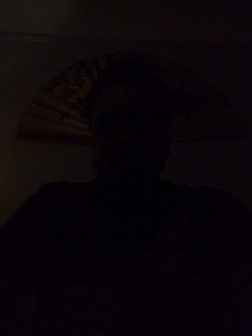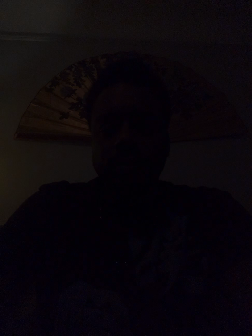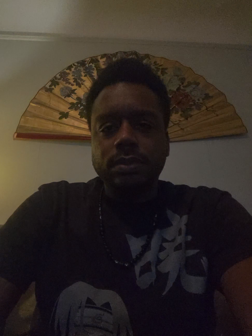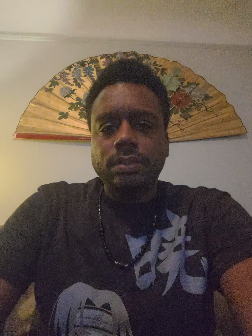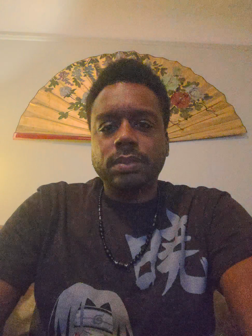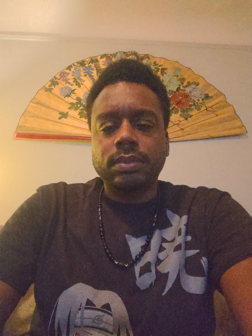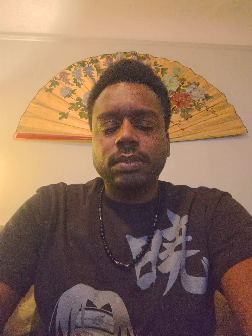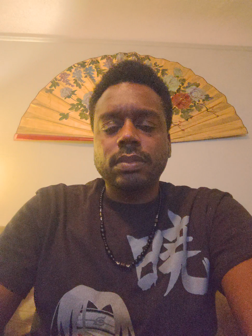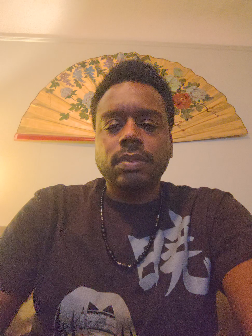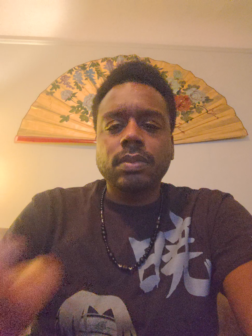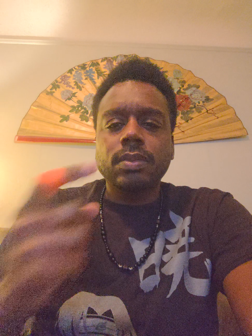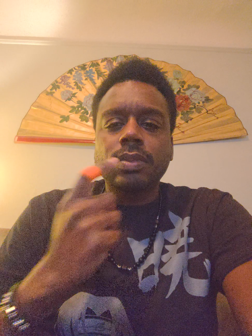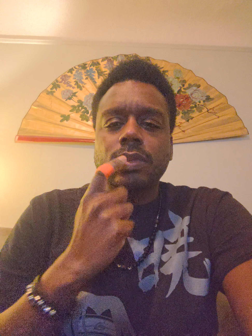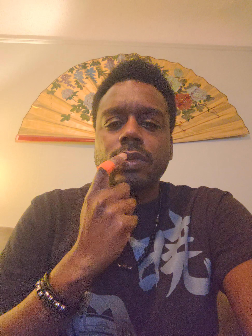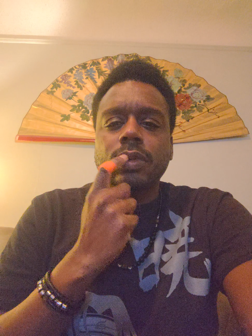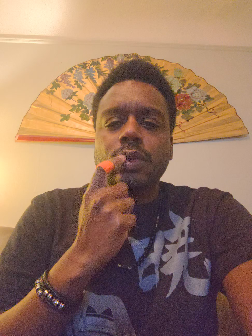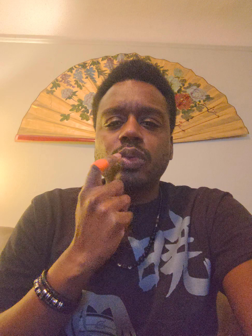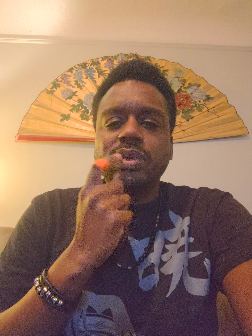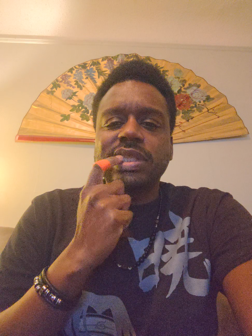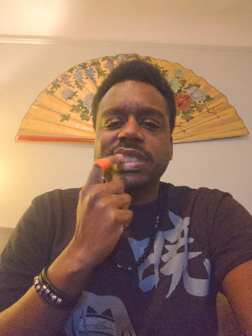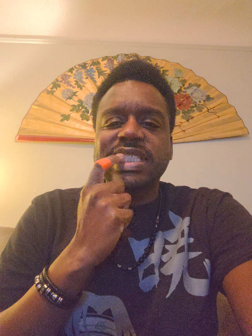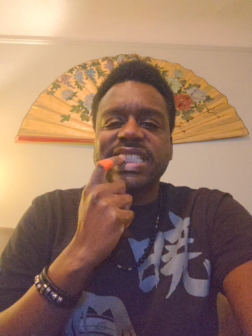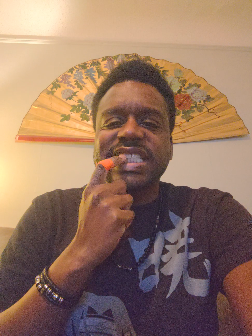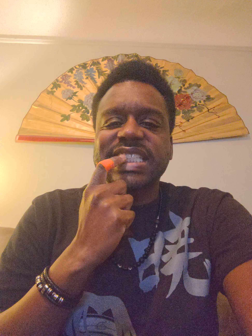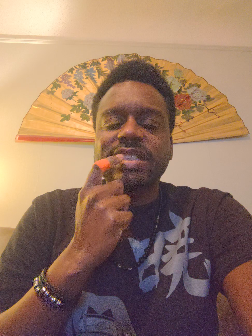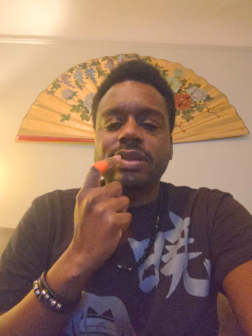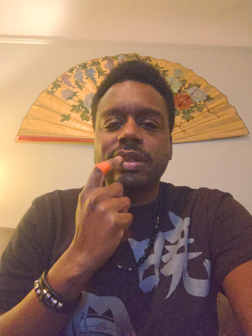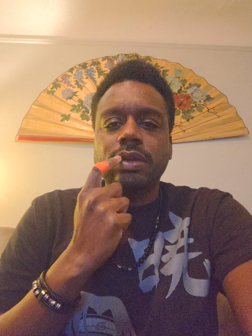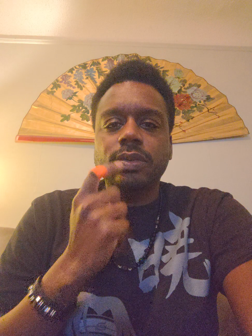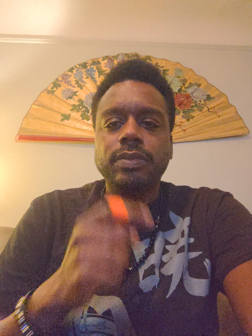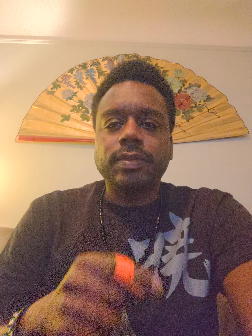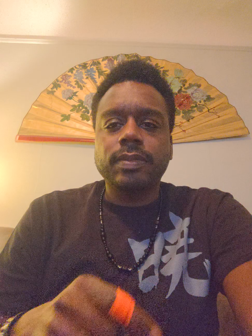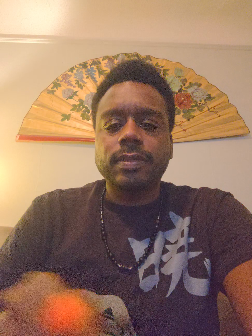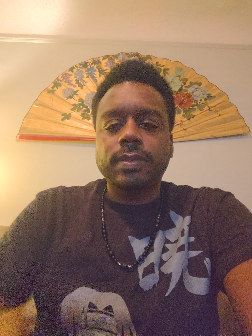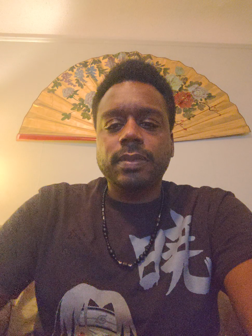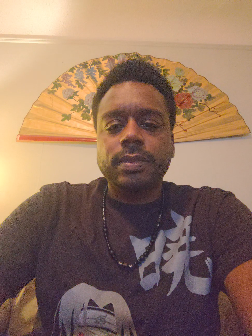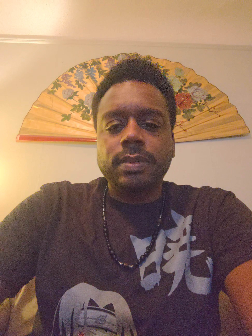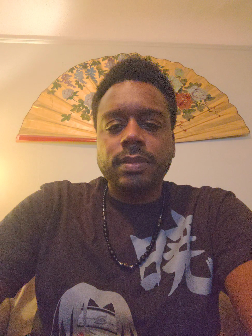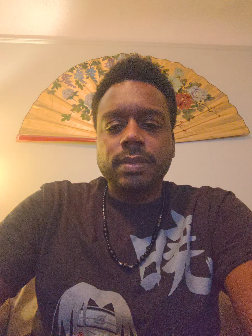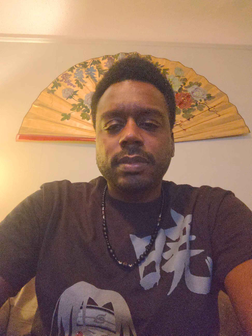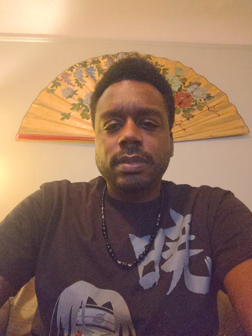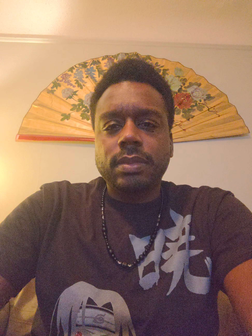tooth